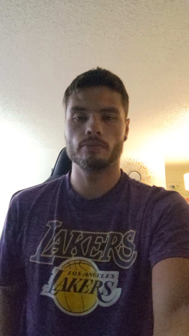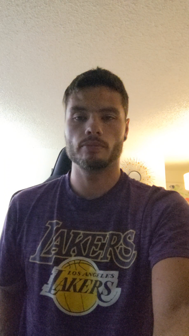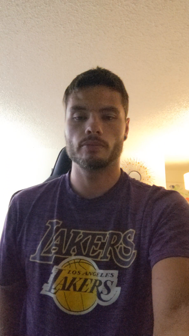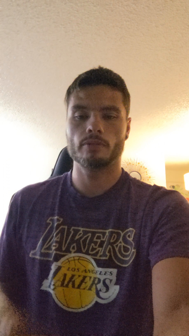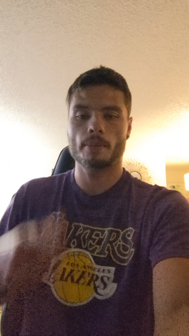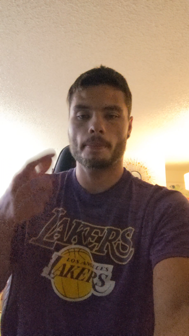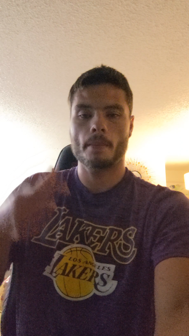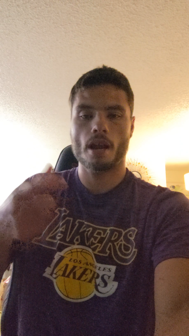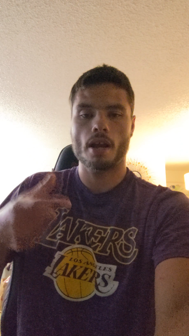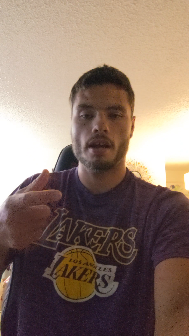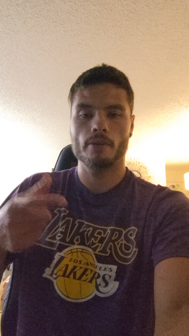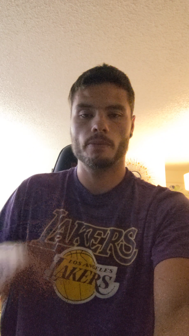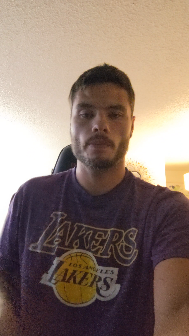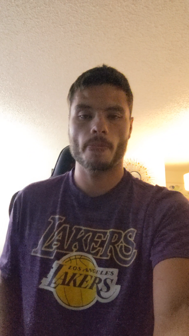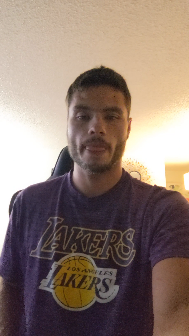plate